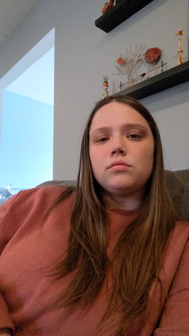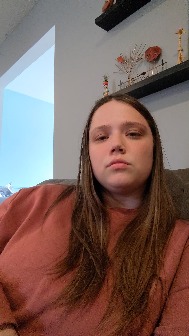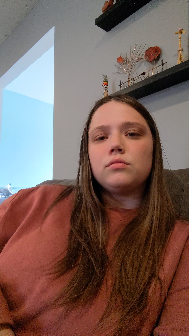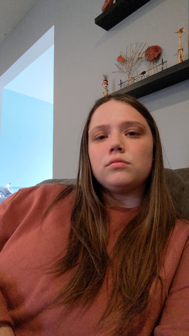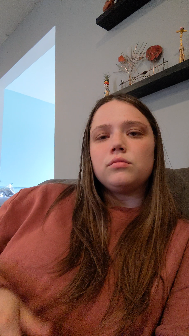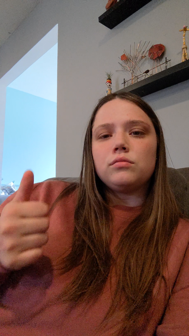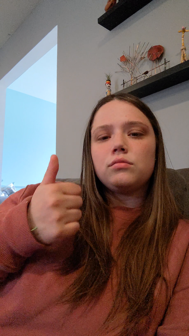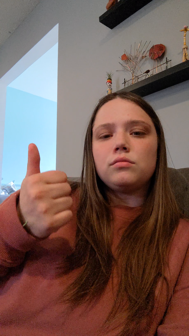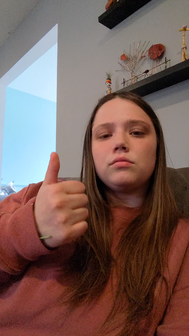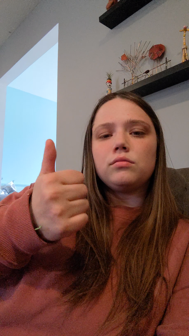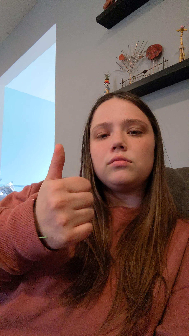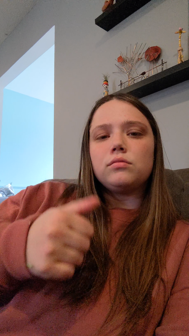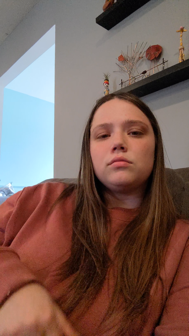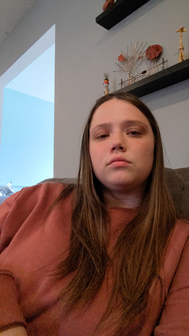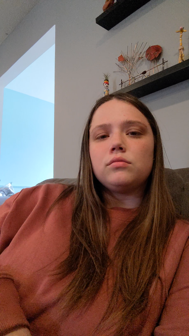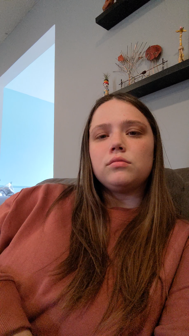chase